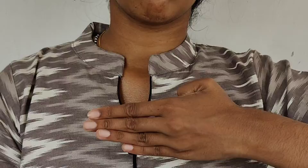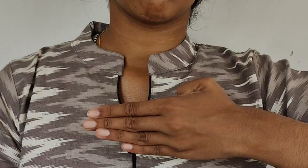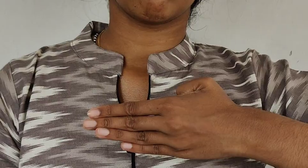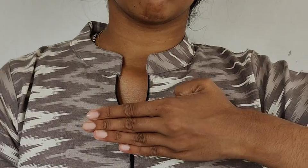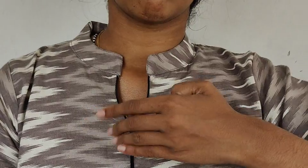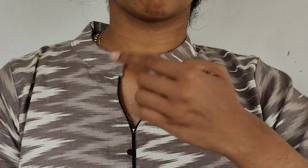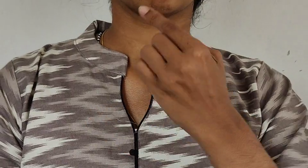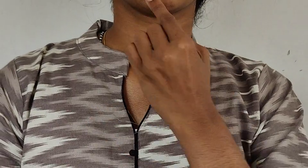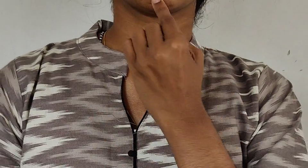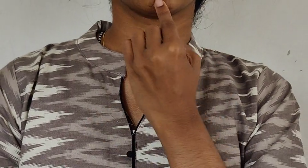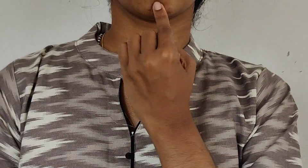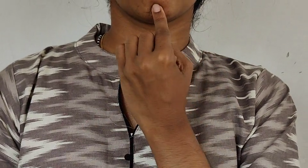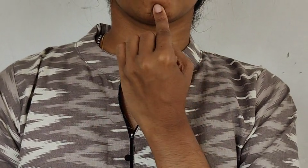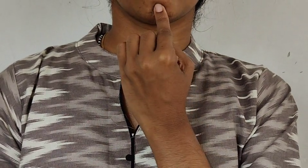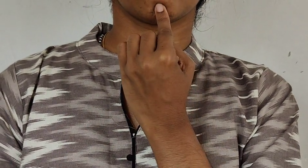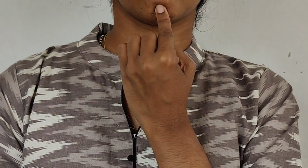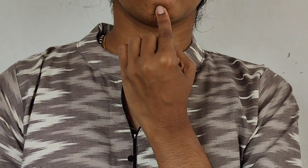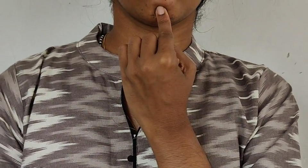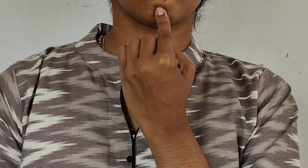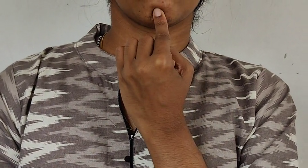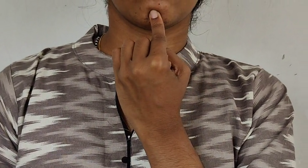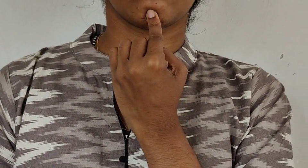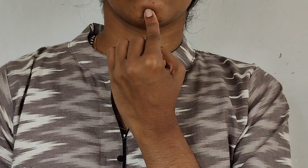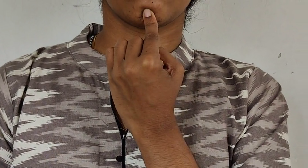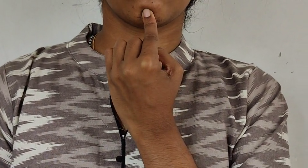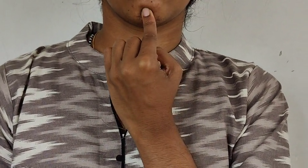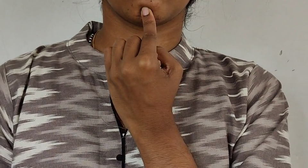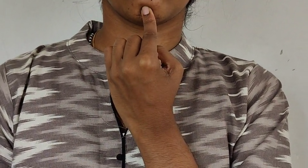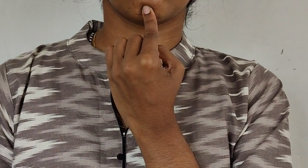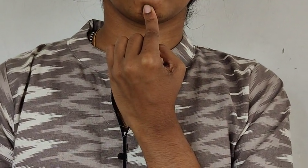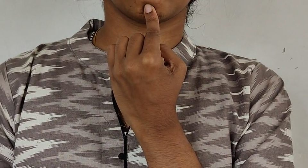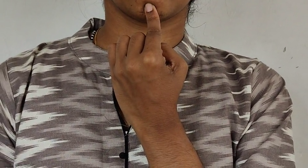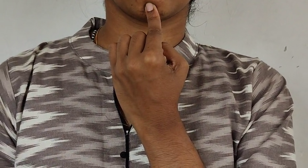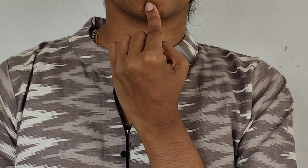അം